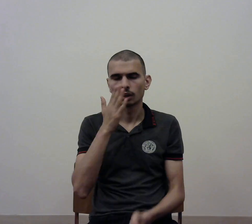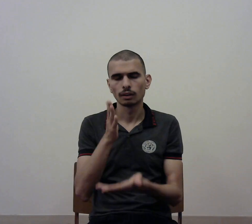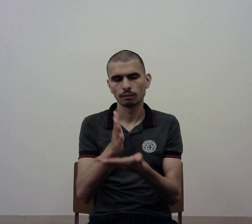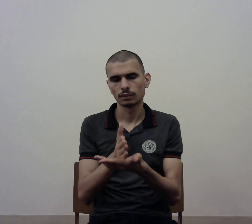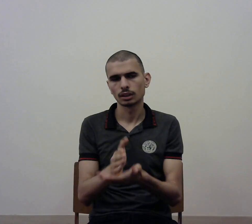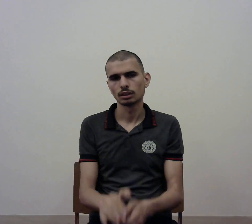var